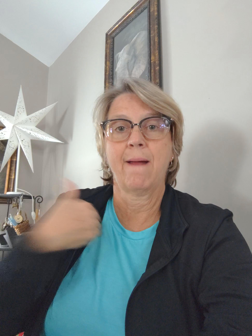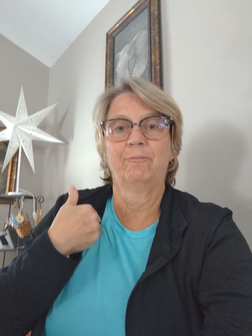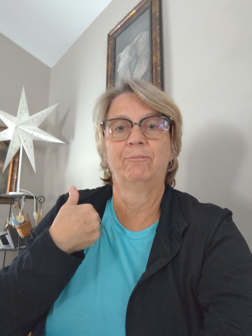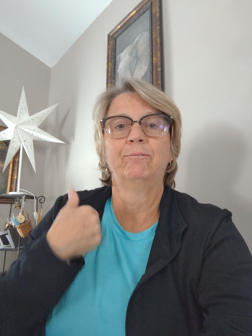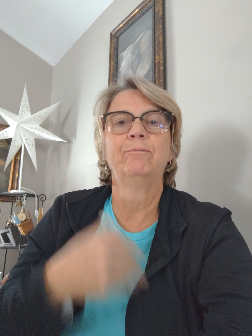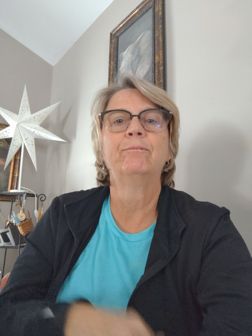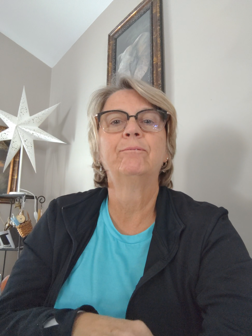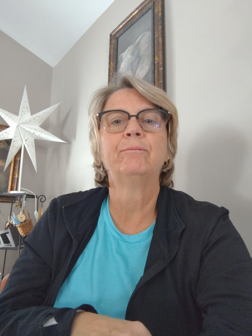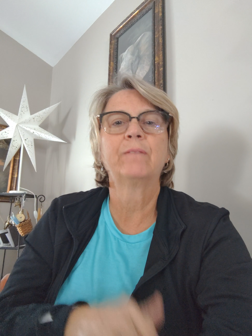have